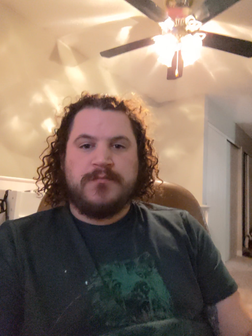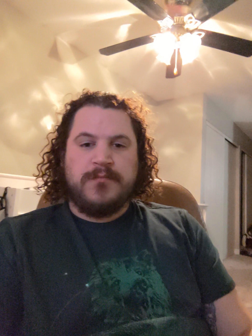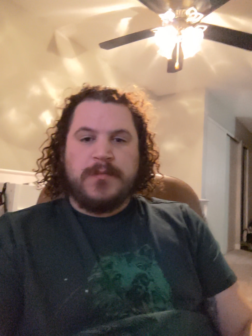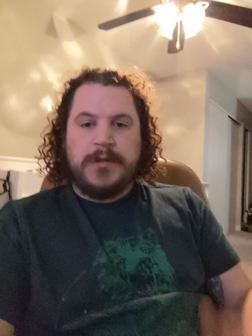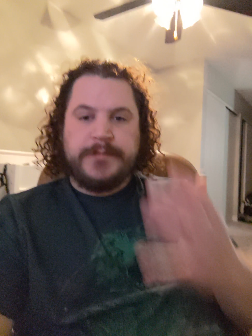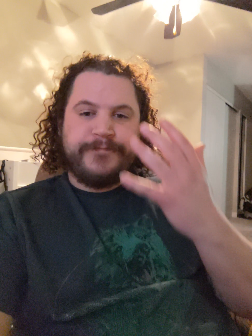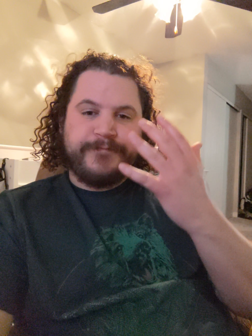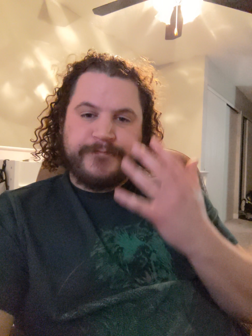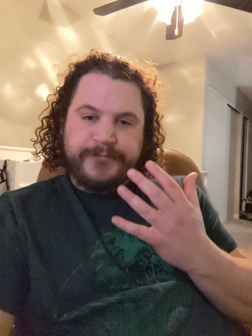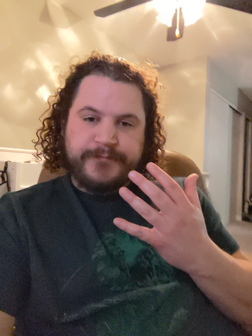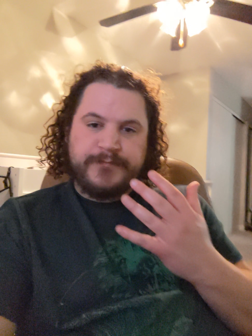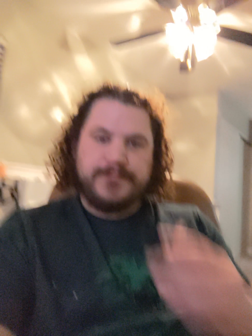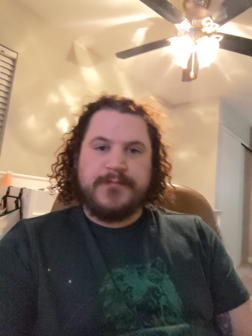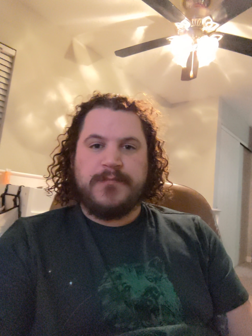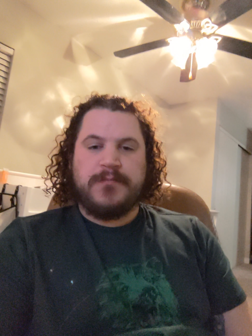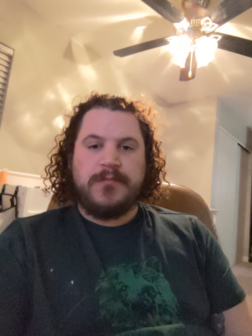sad